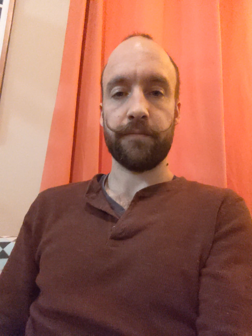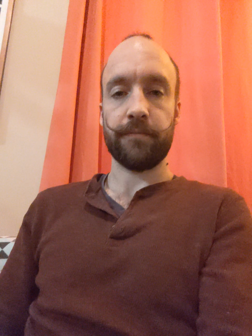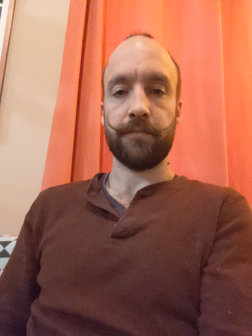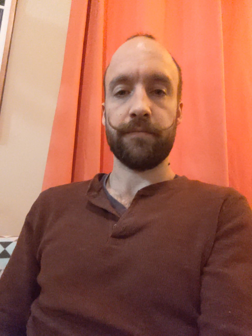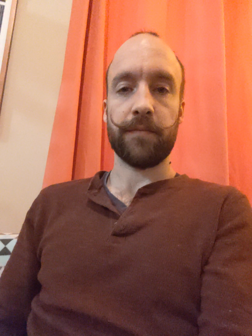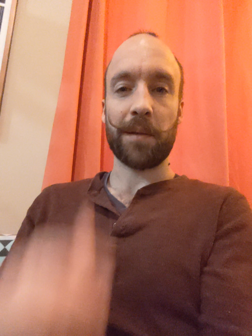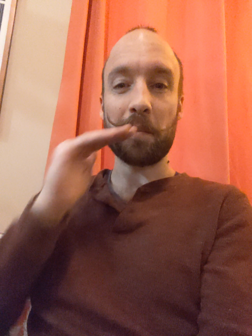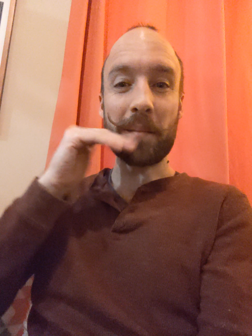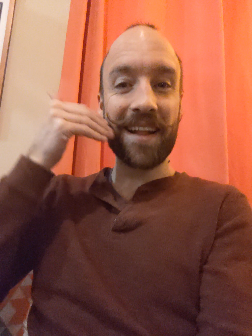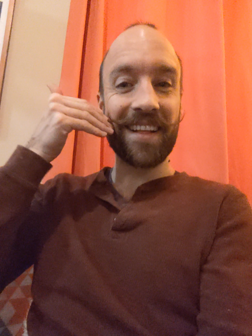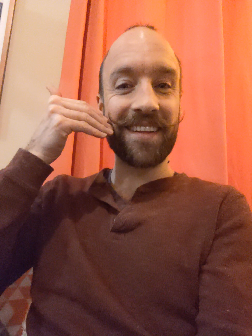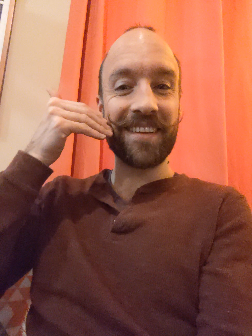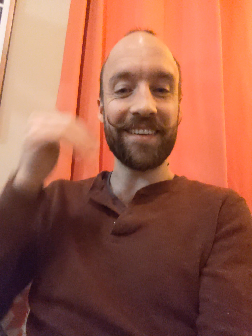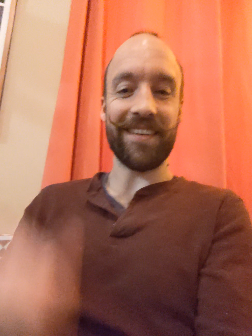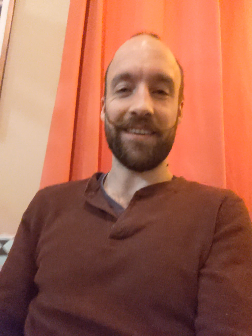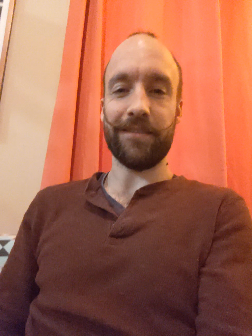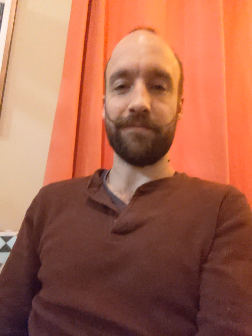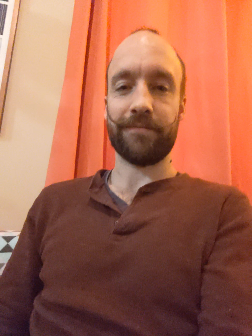smile